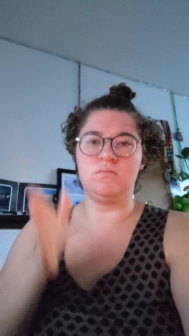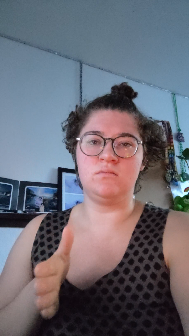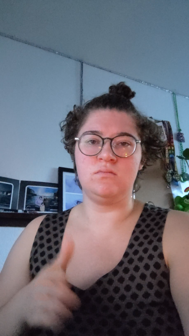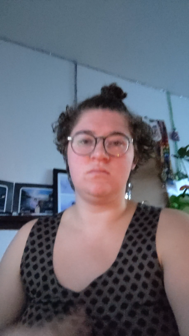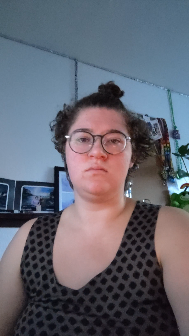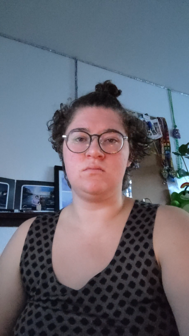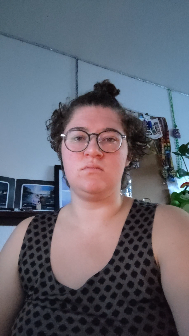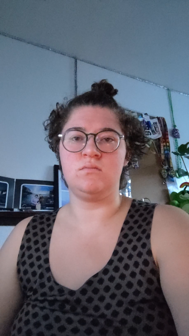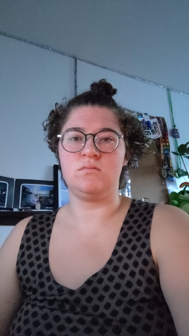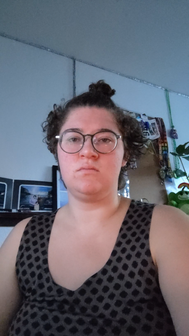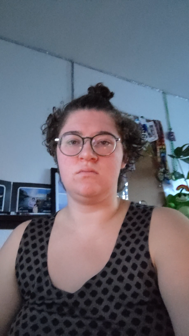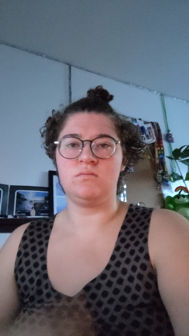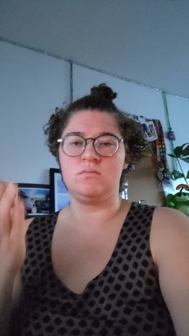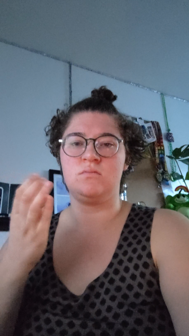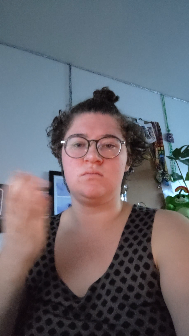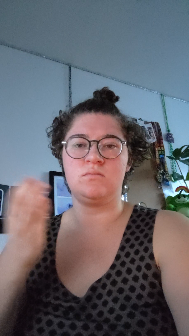shake